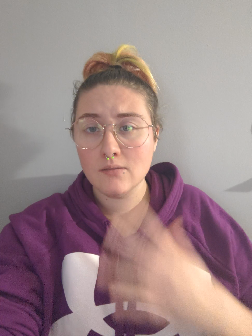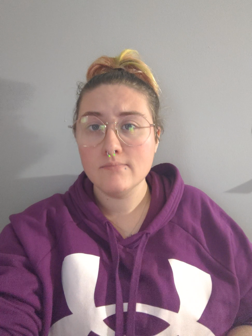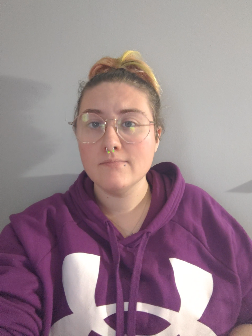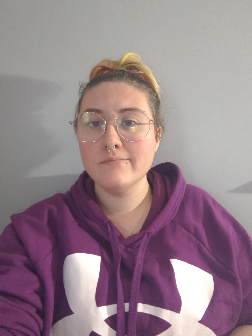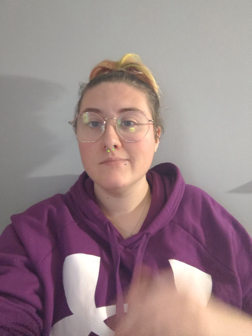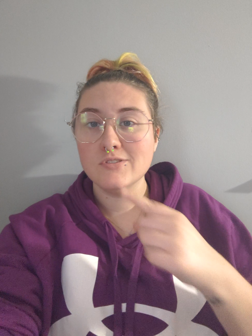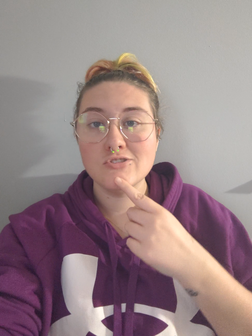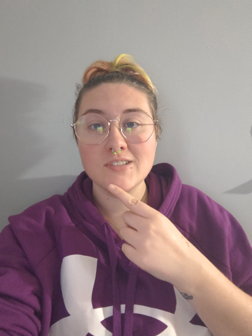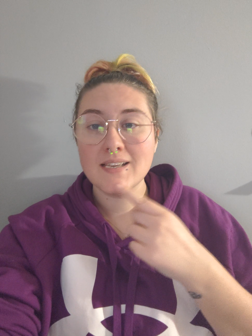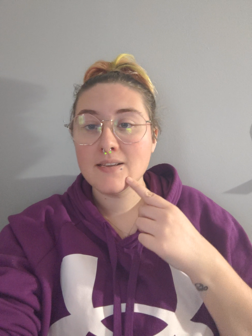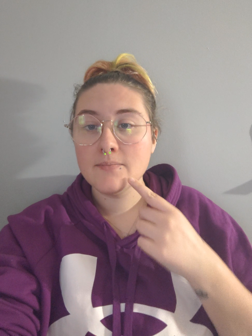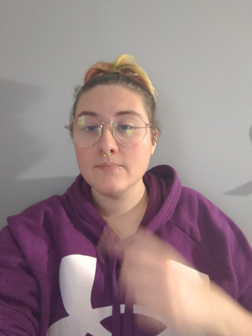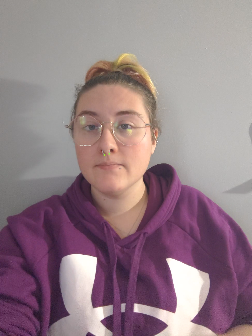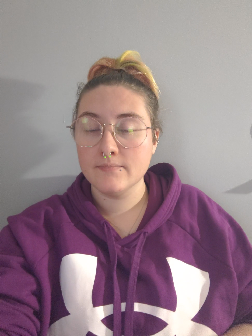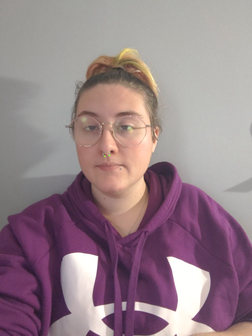chin